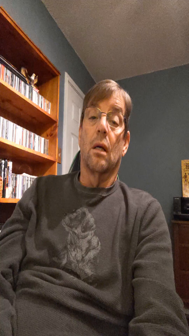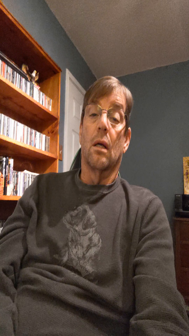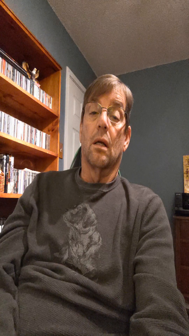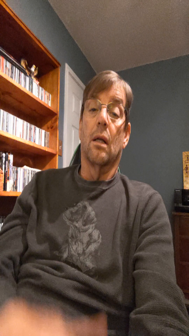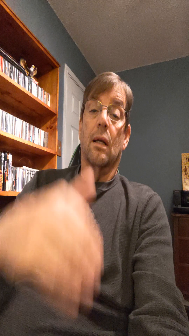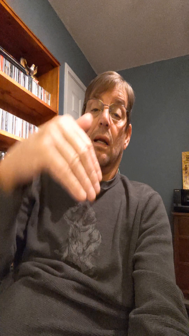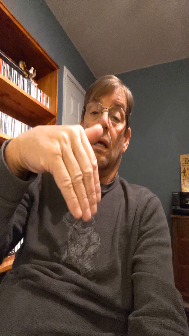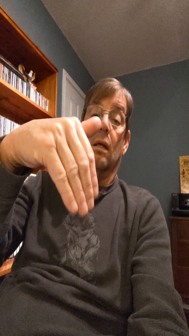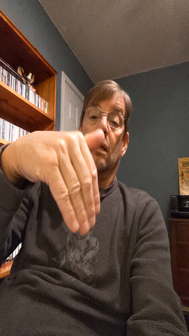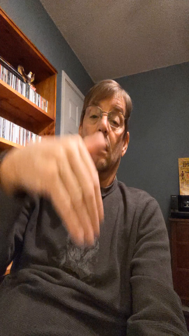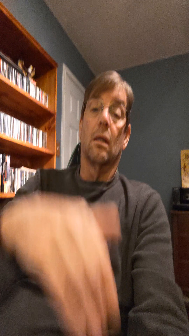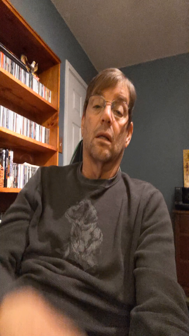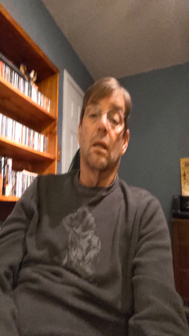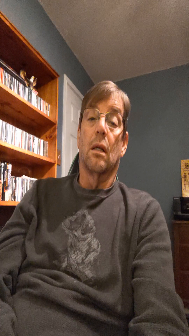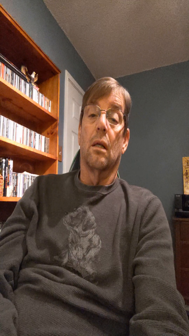night